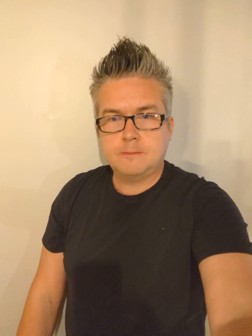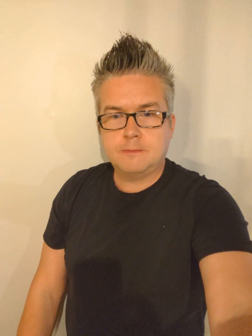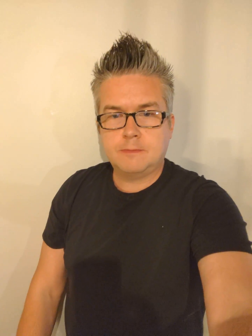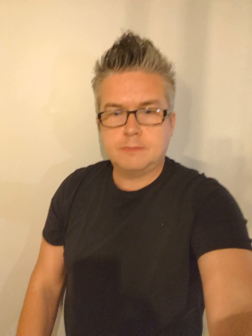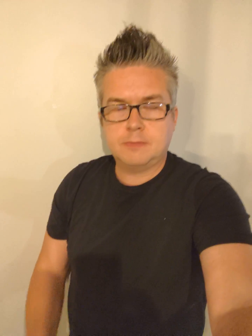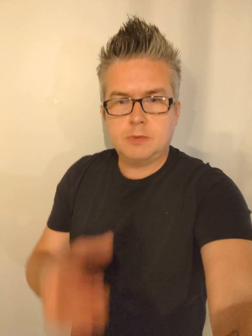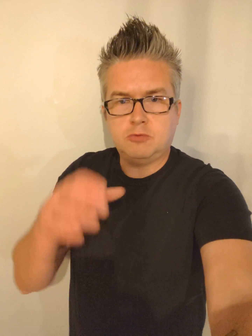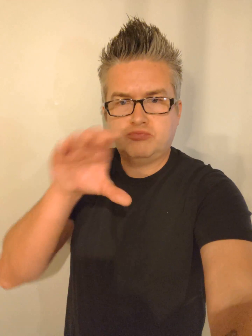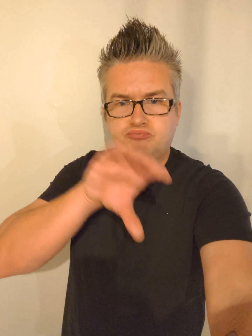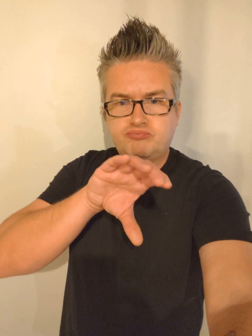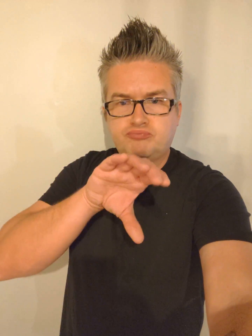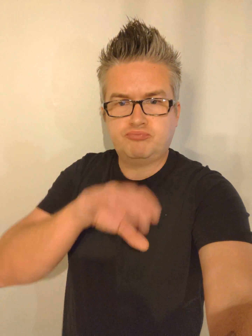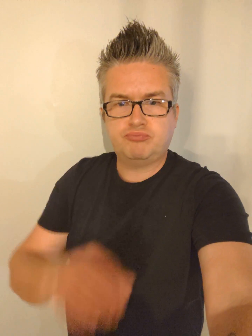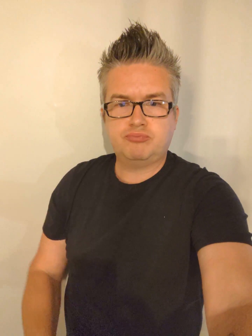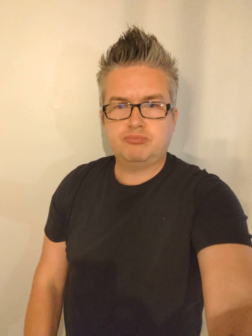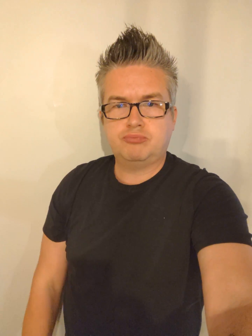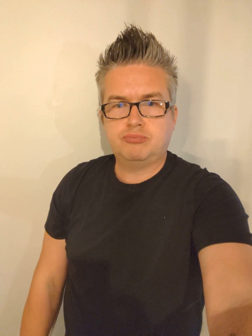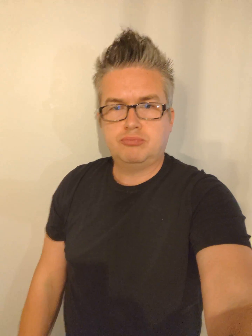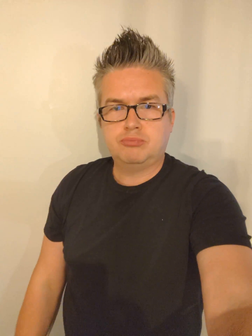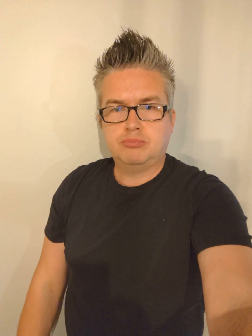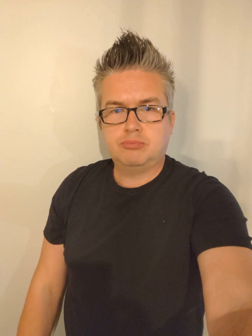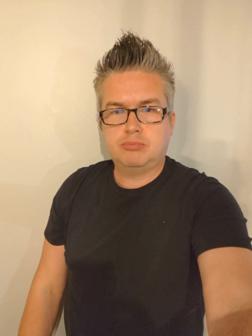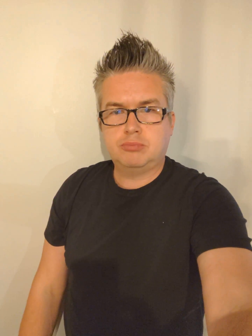pour